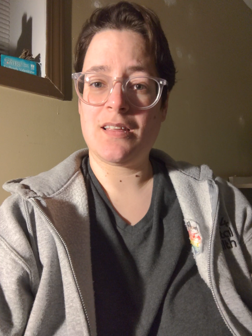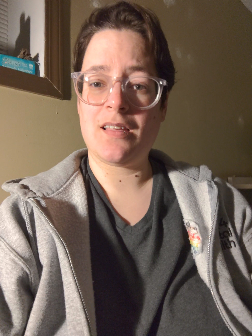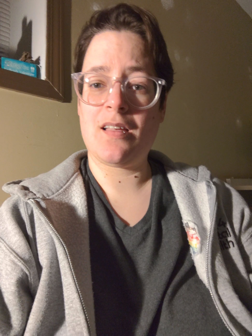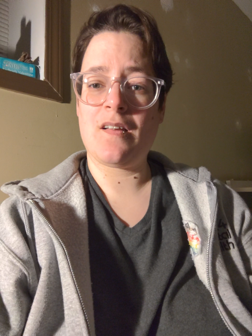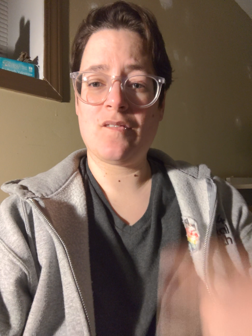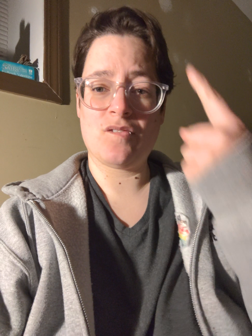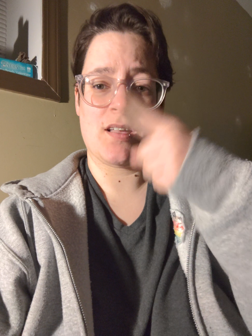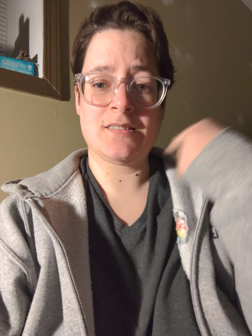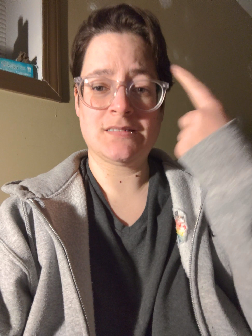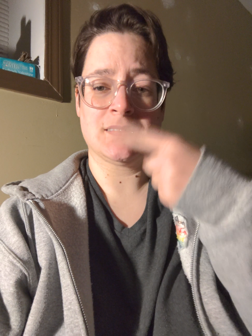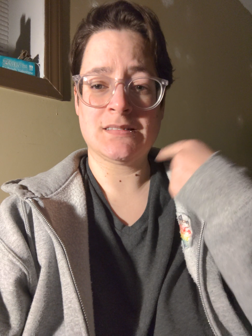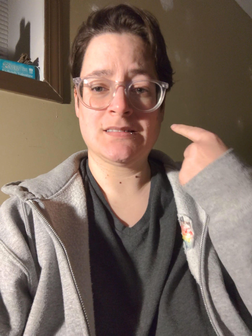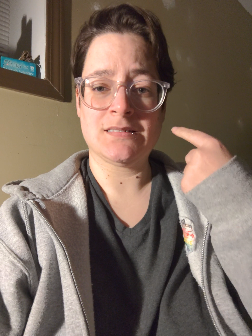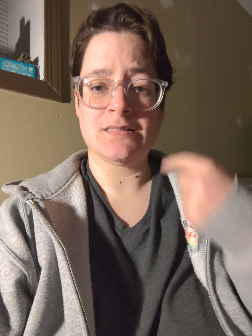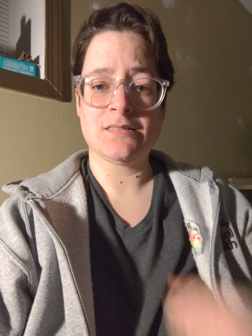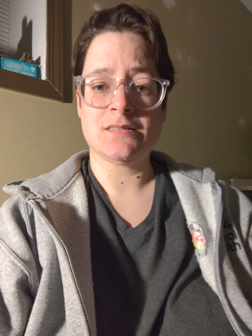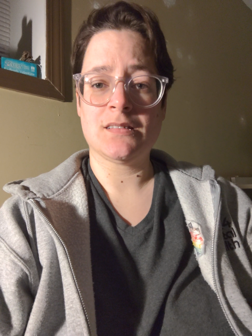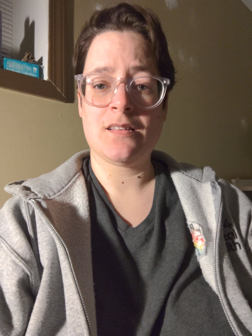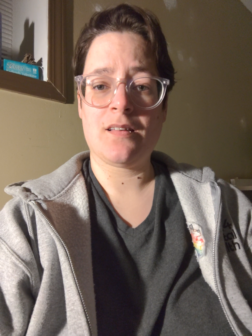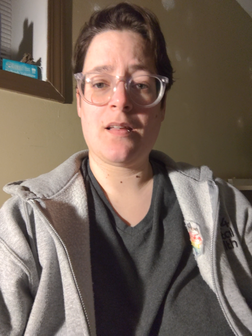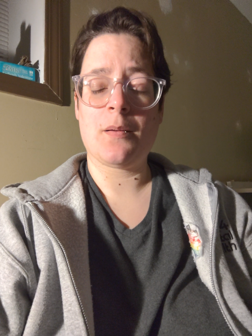face